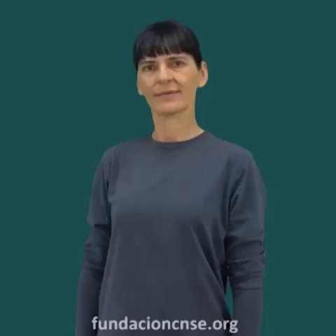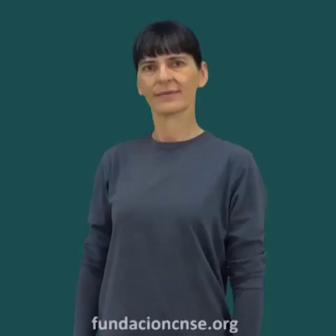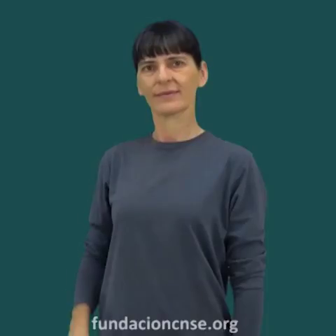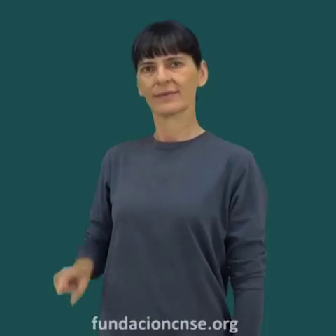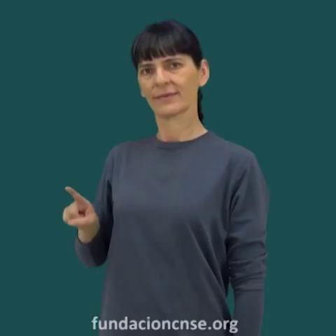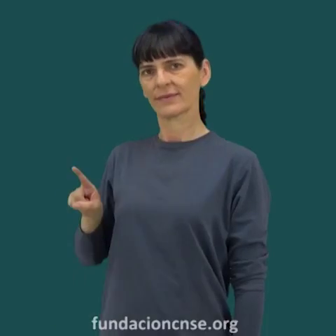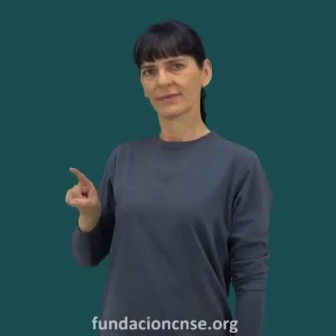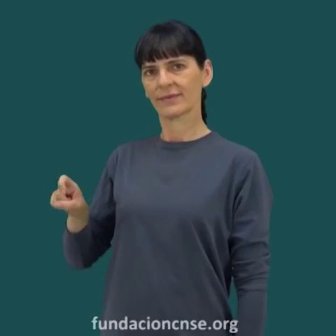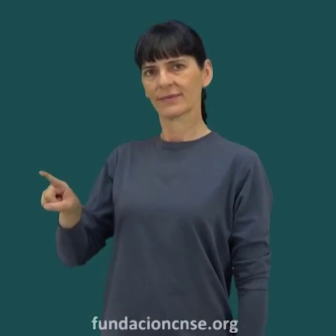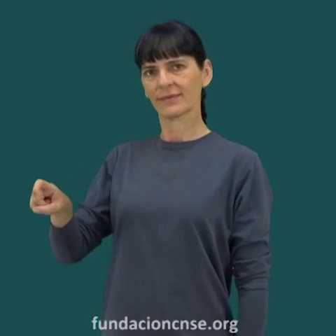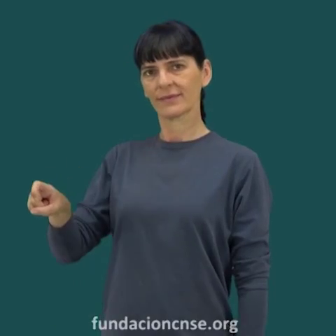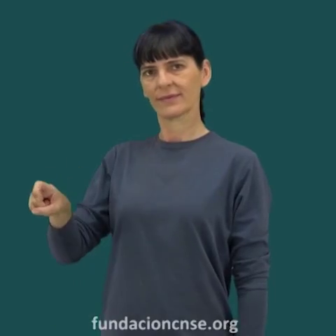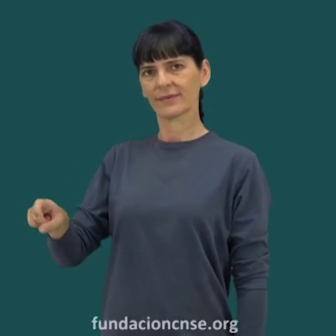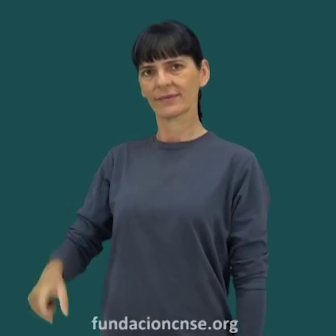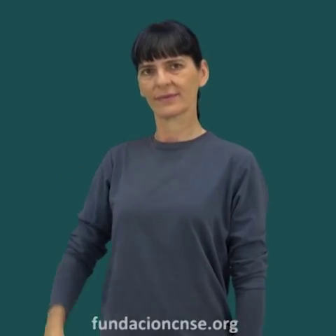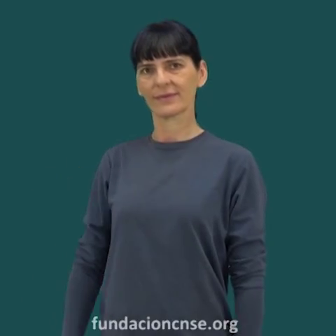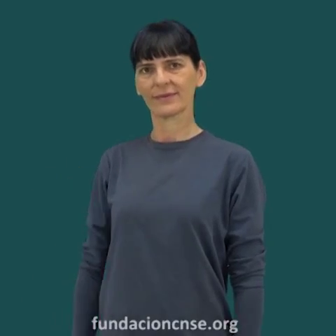cancer